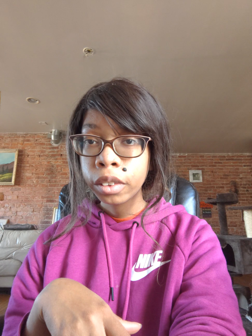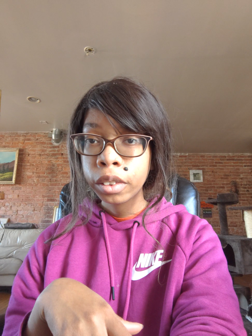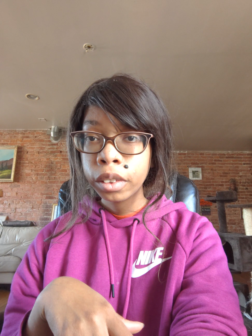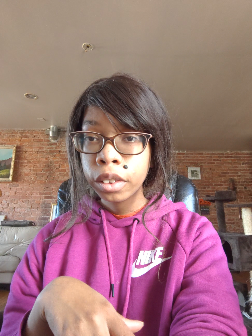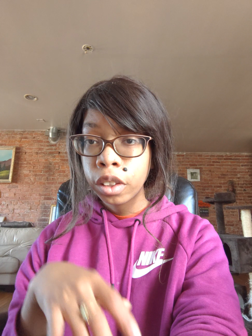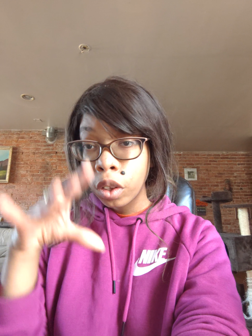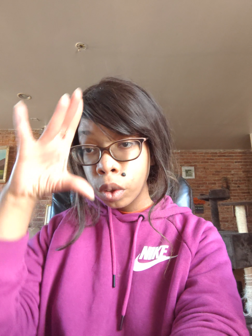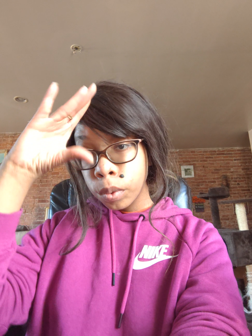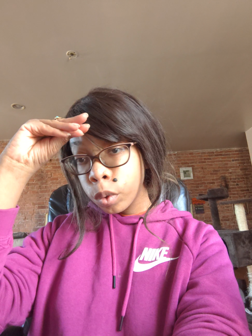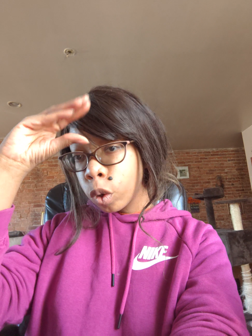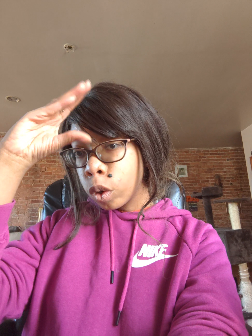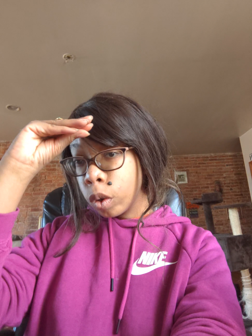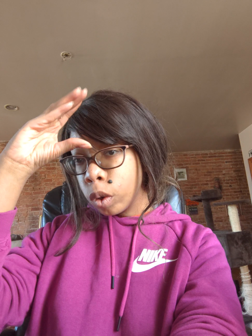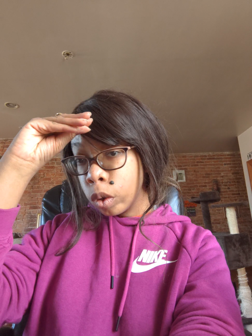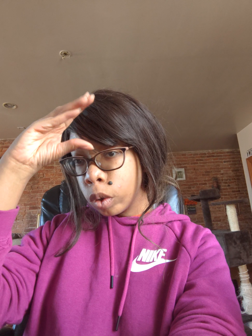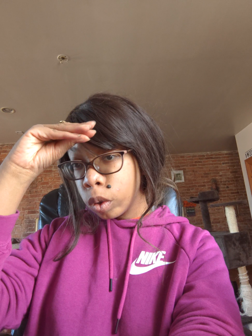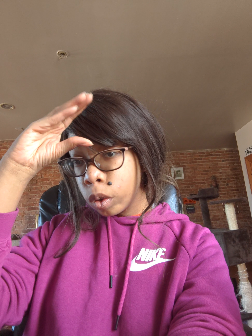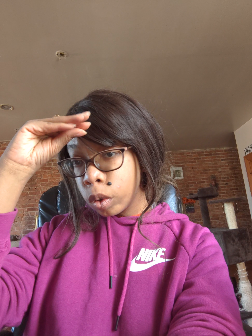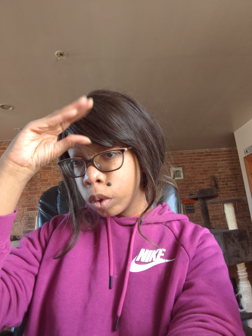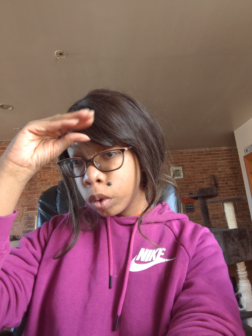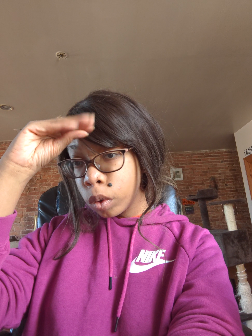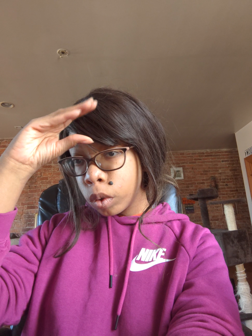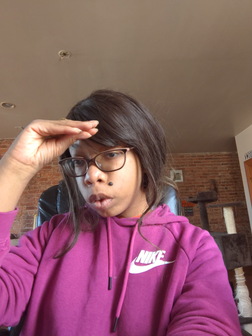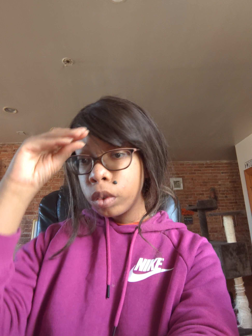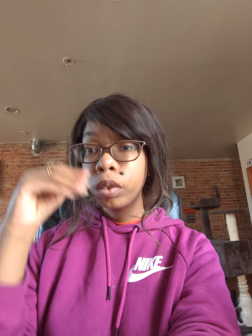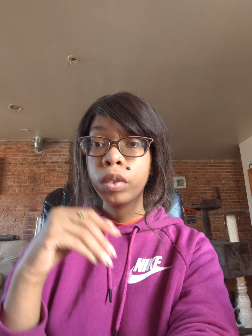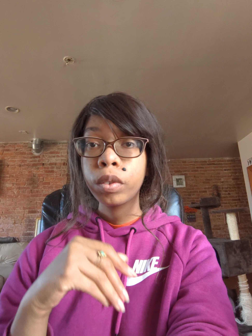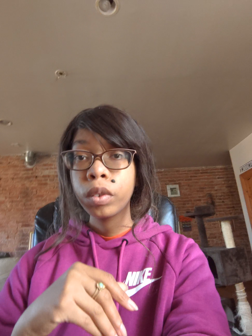boy